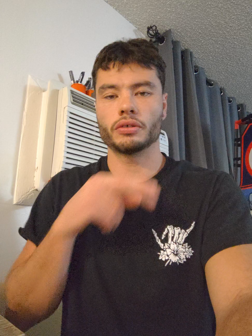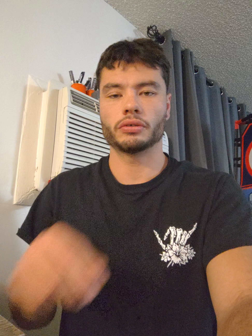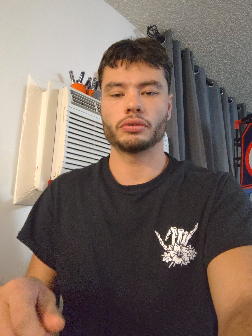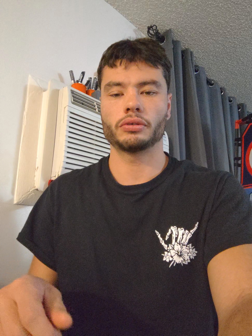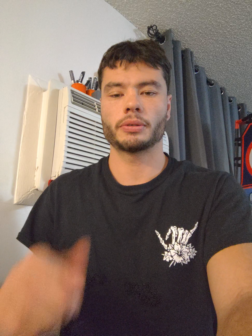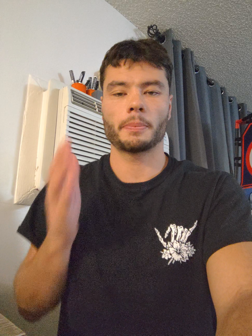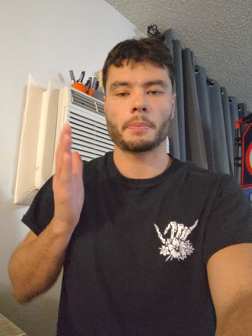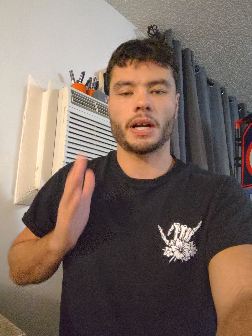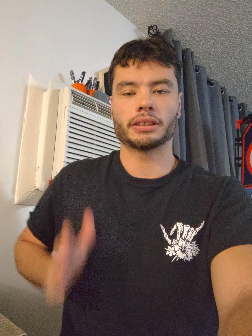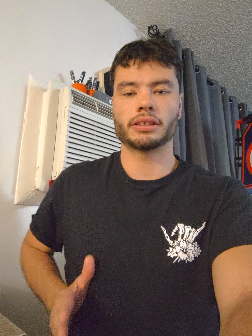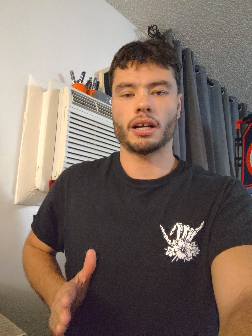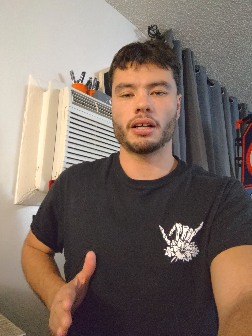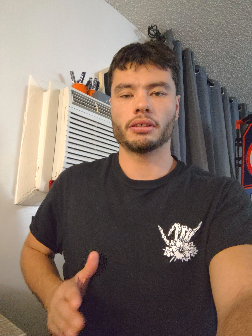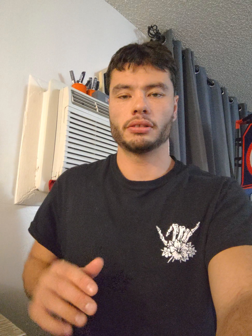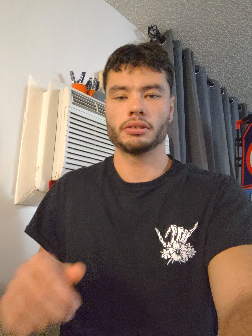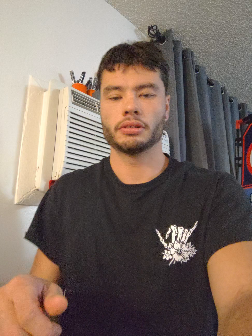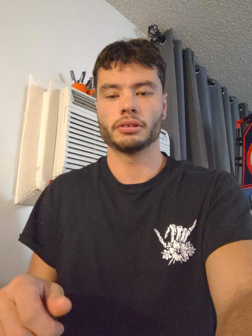beside